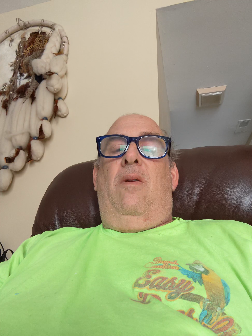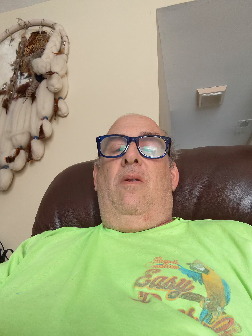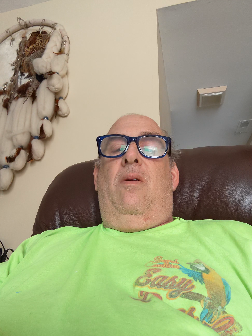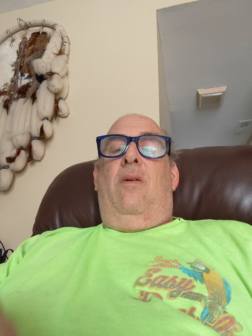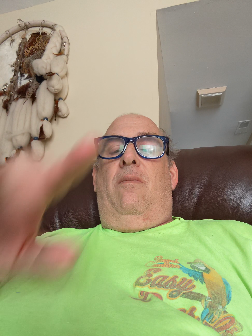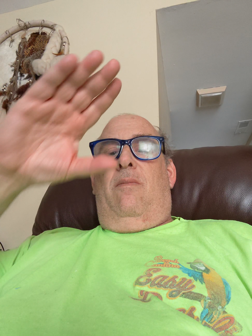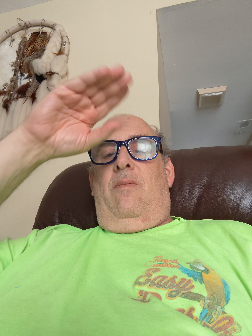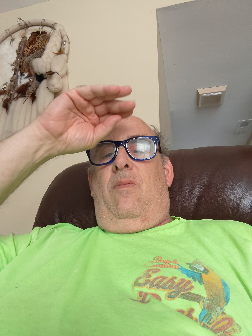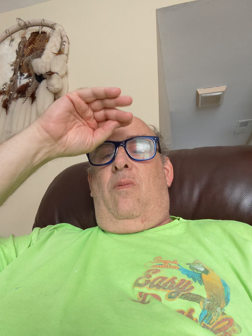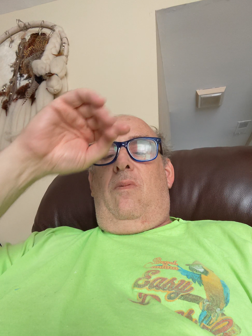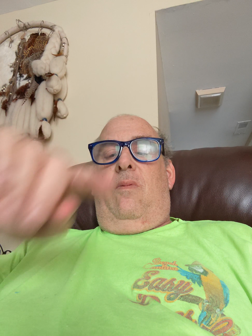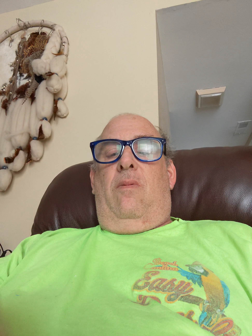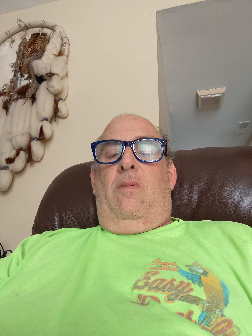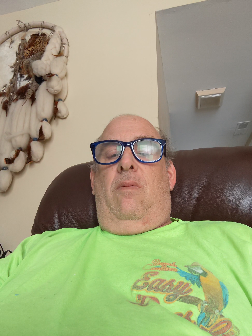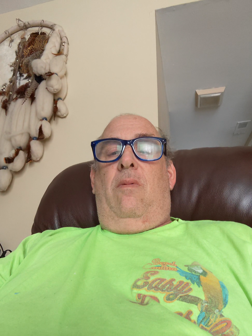boy